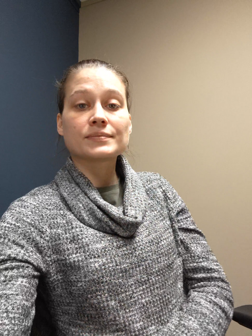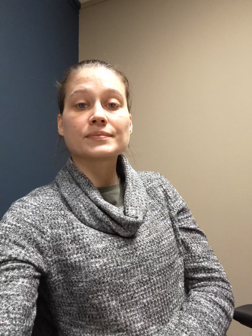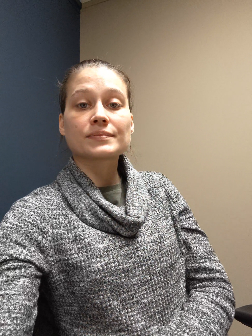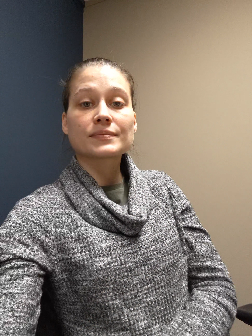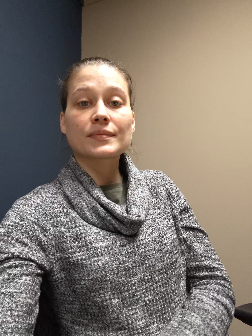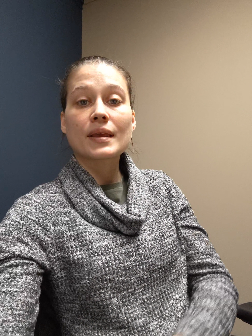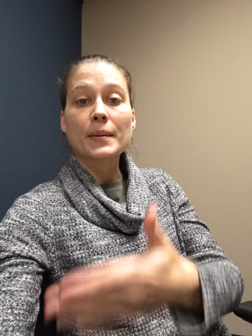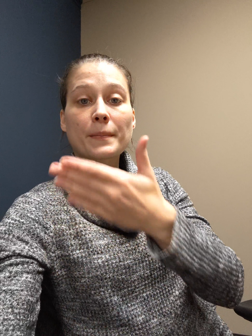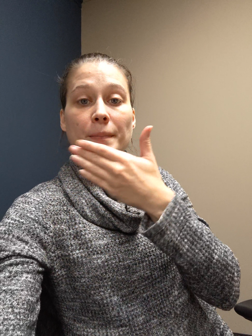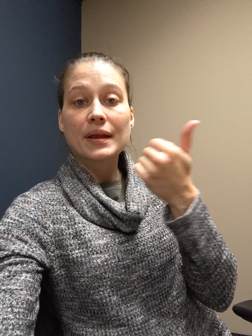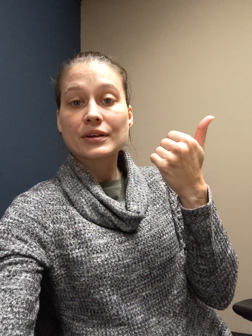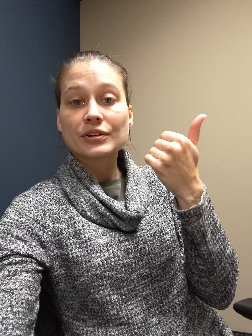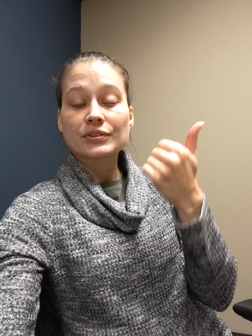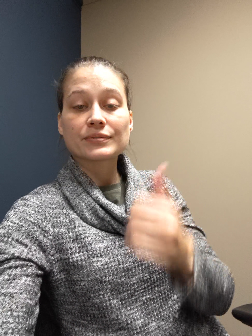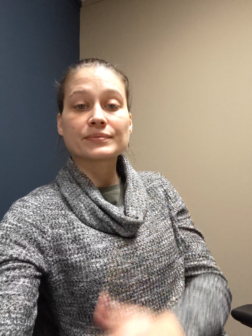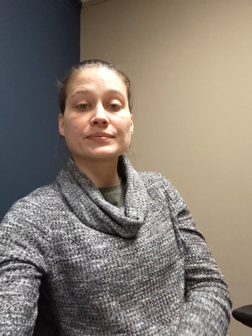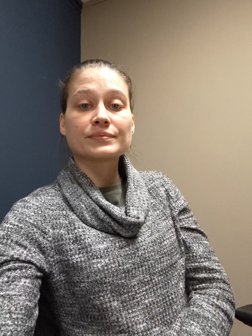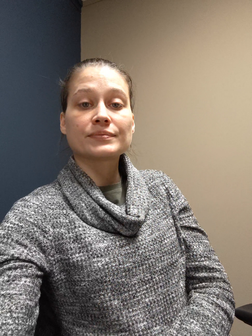better